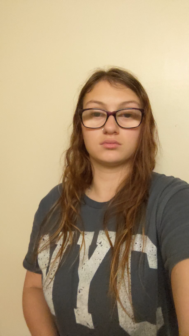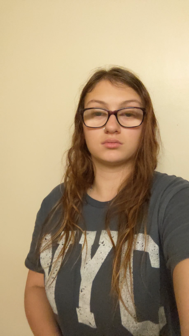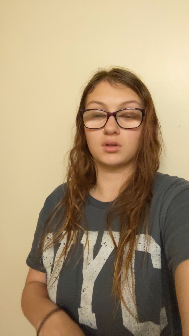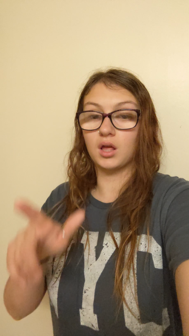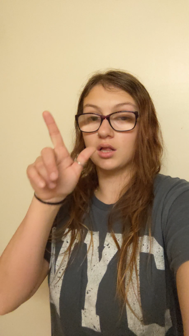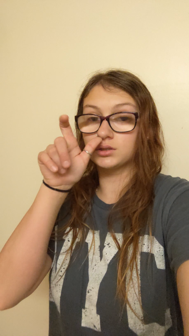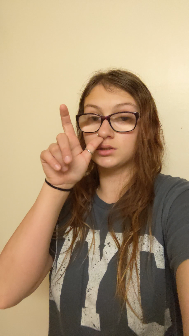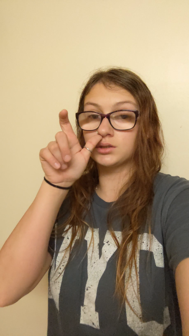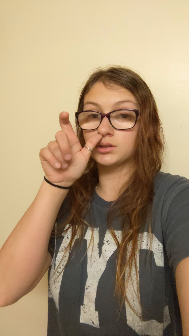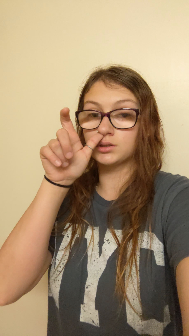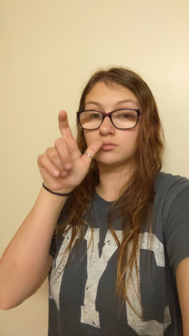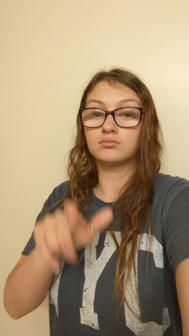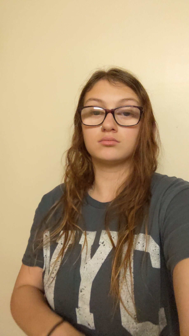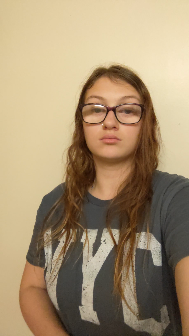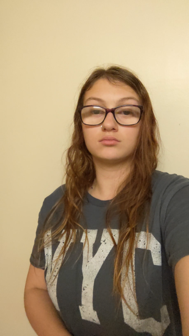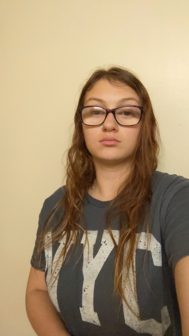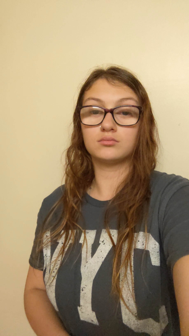ant